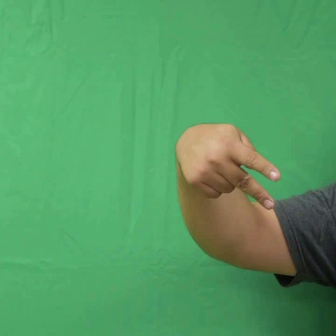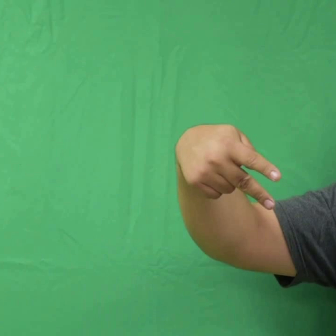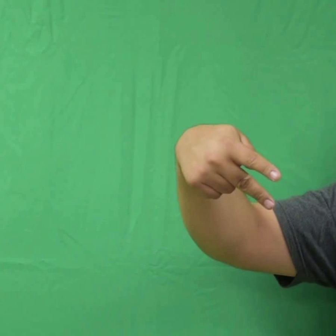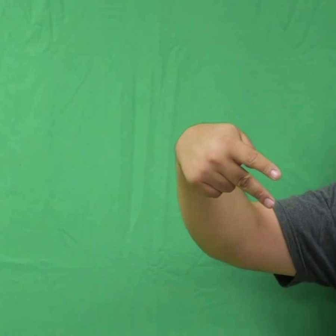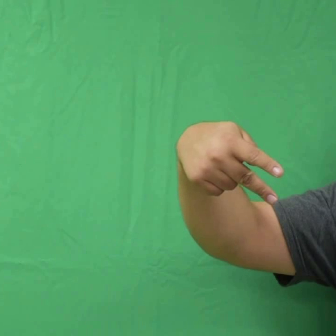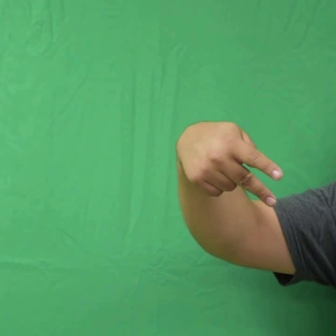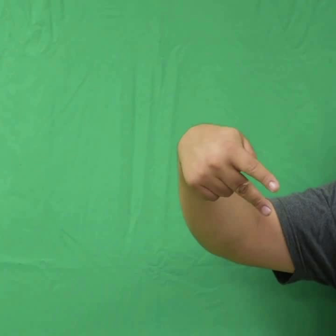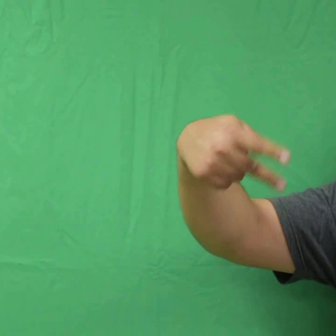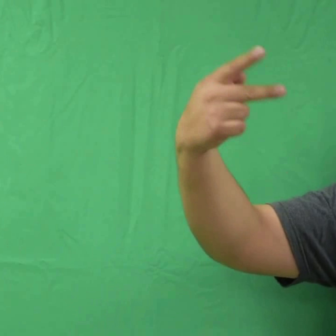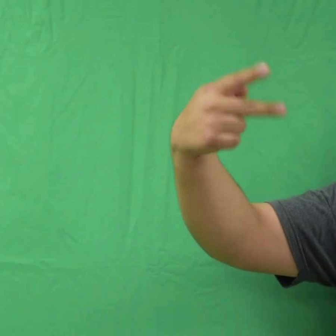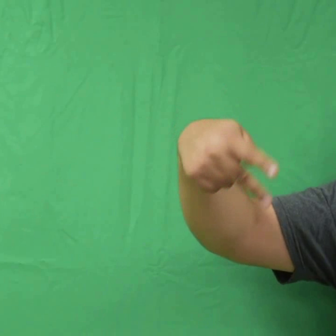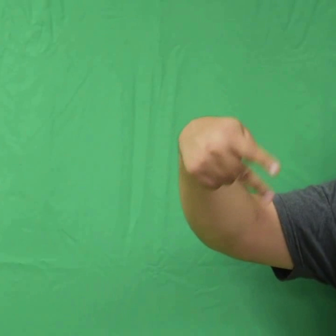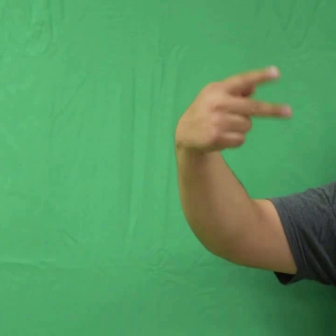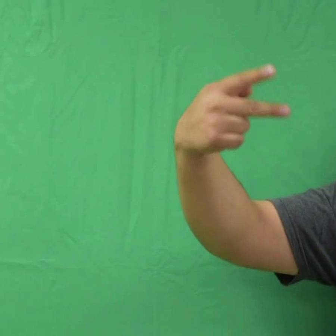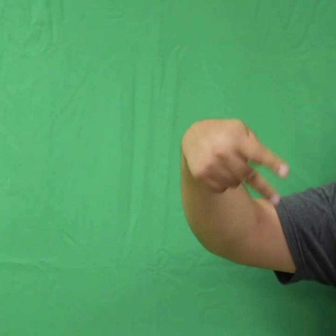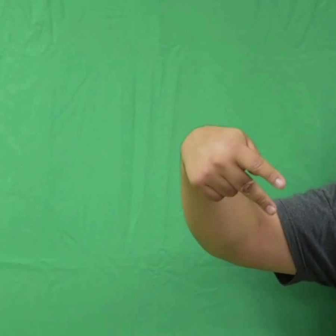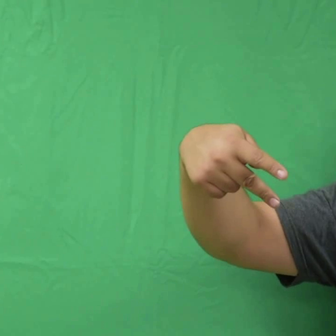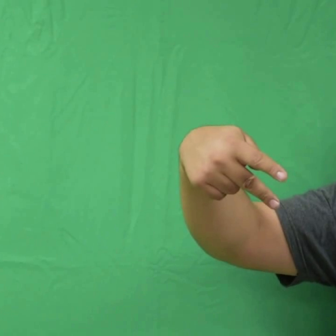K